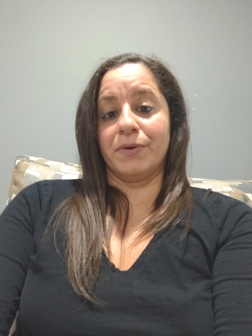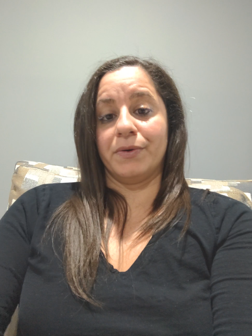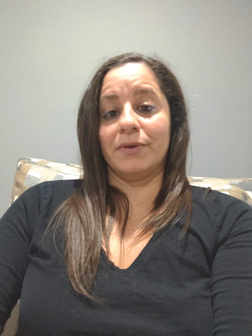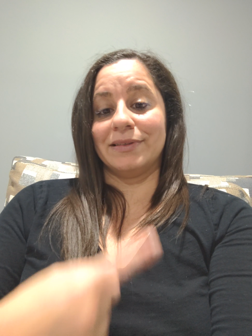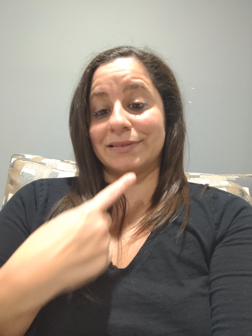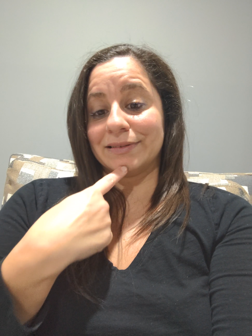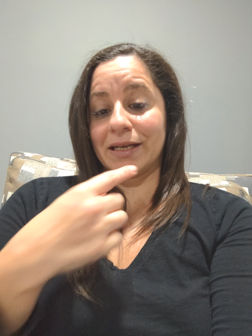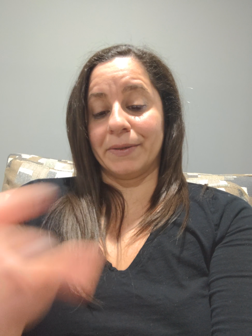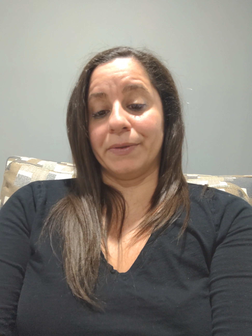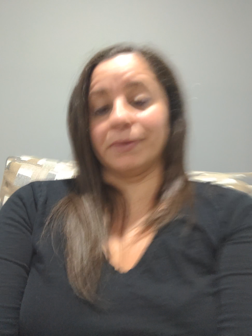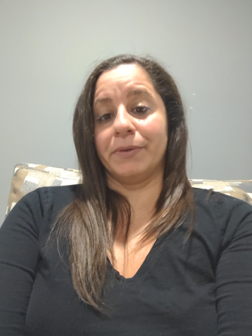say